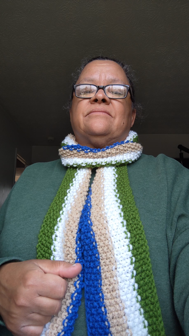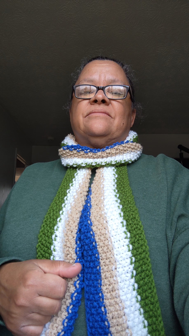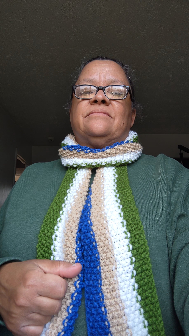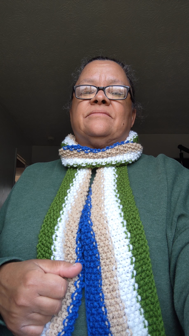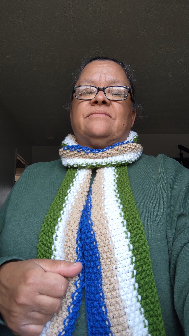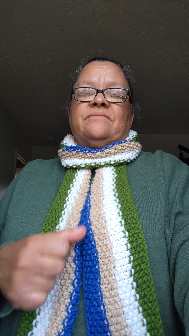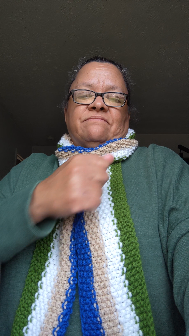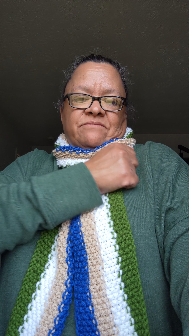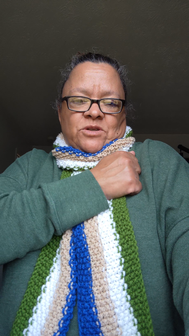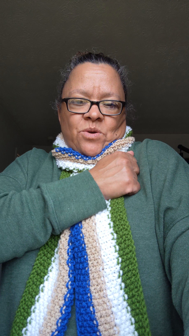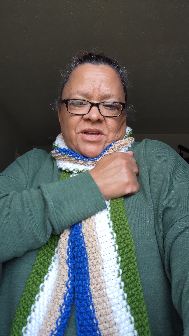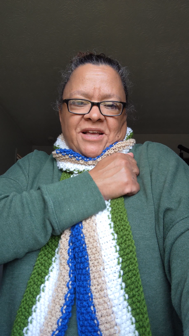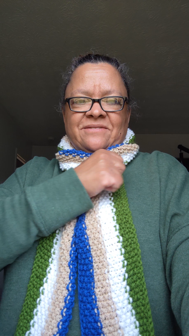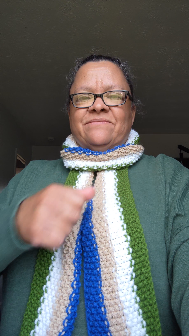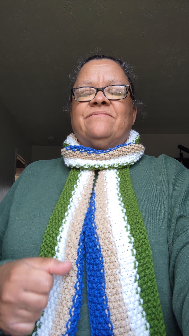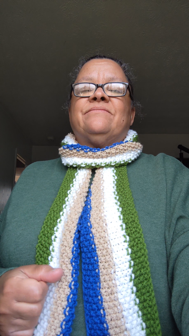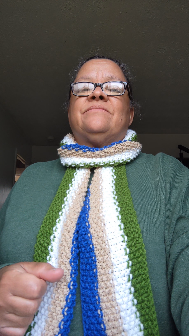hug